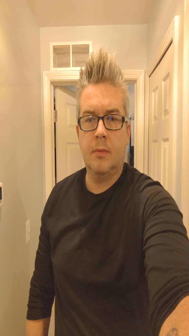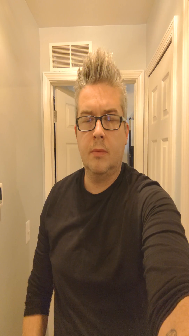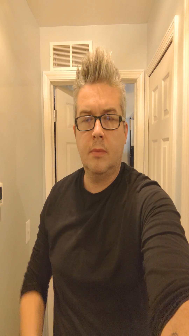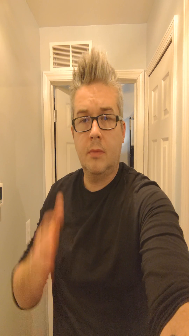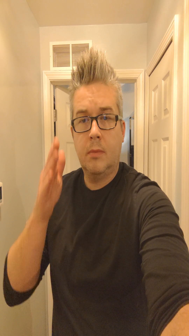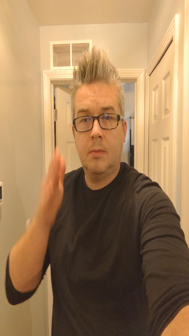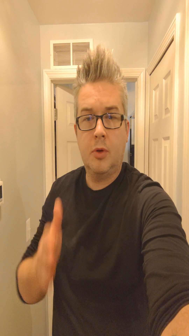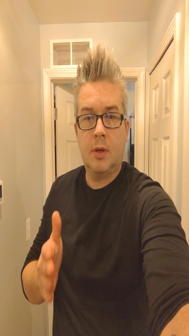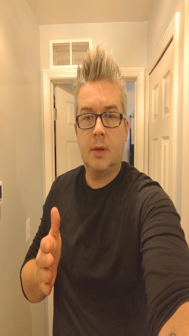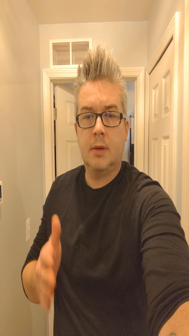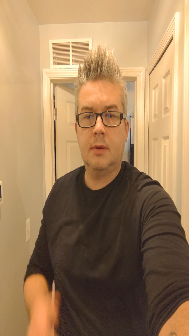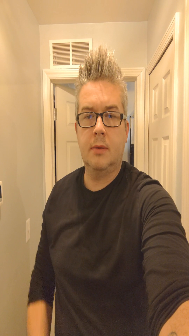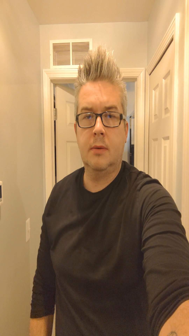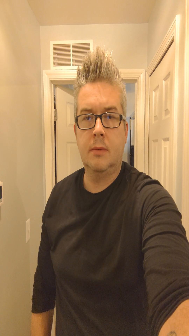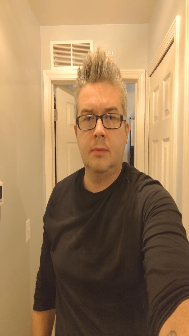person